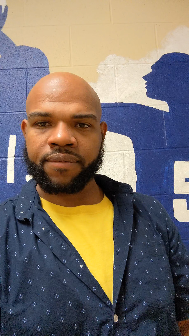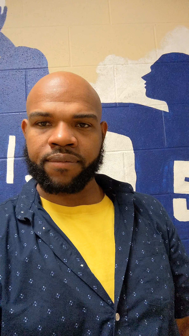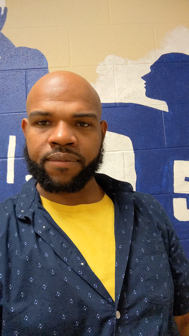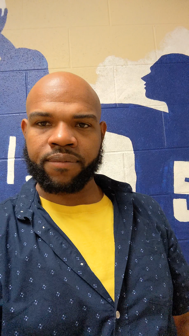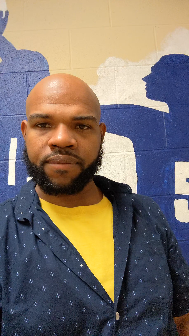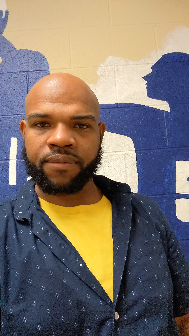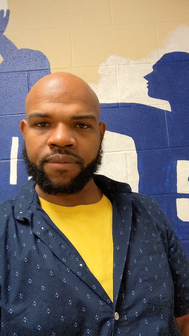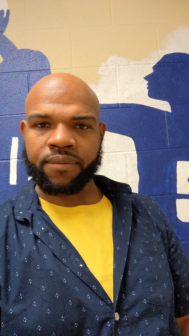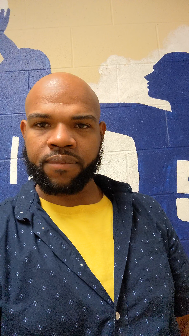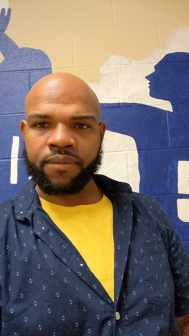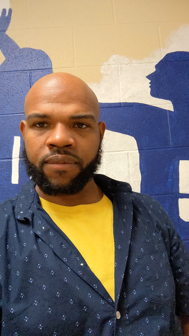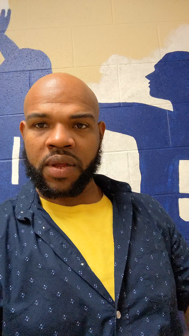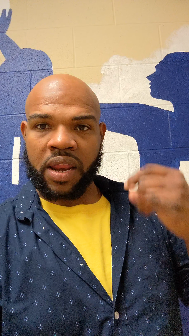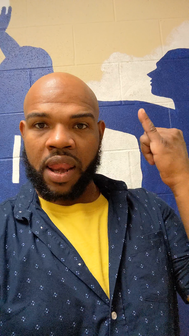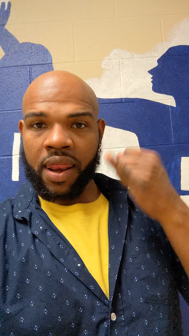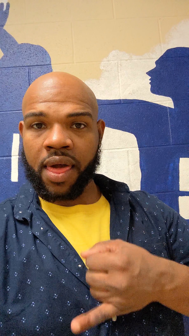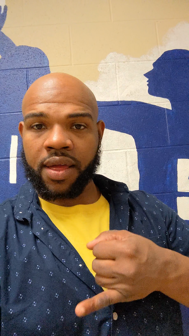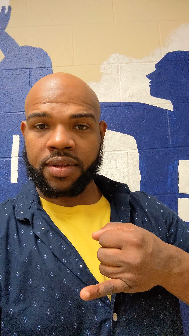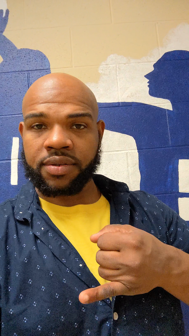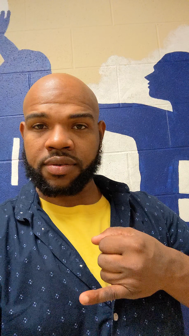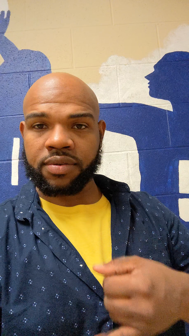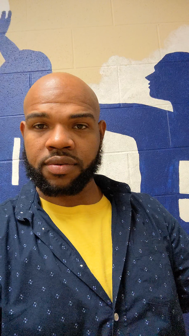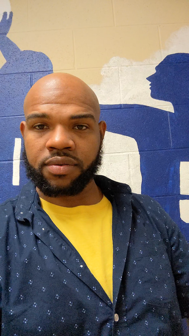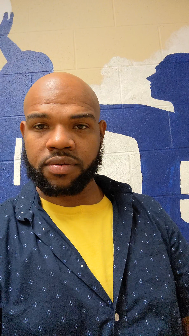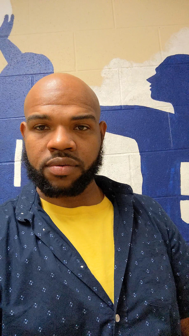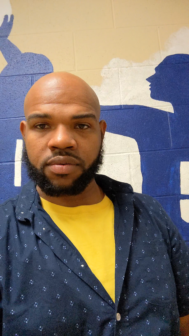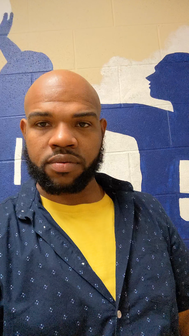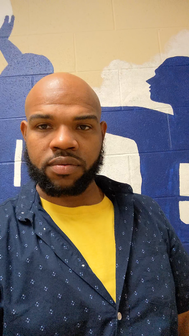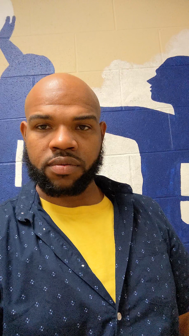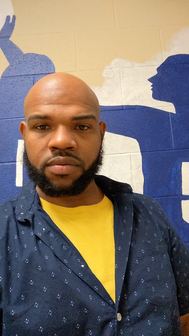last